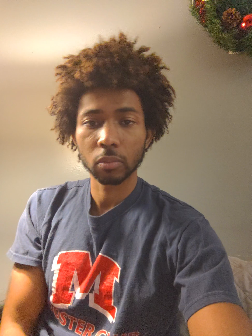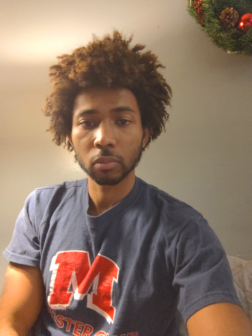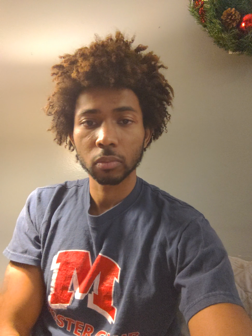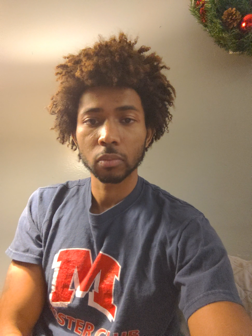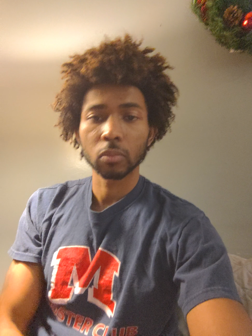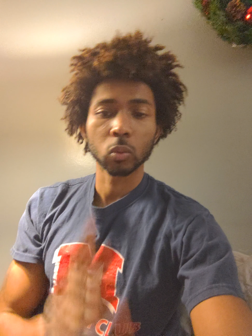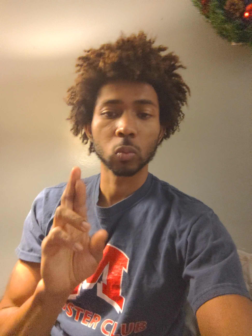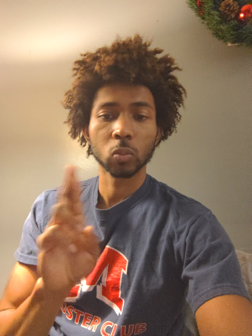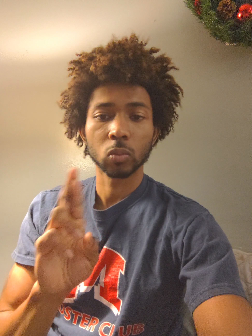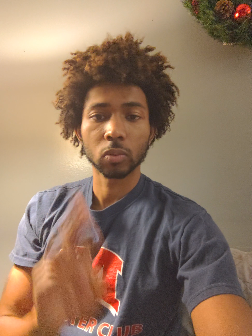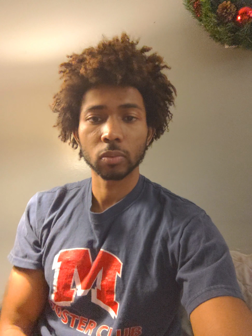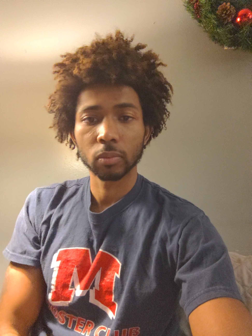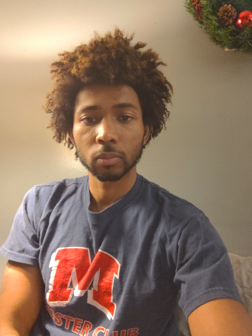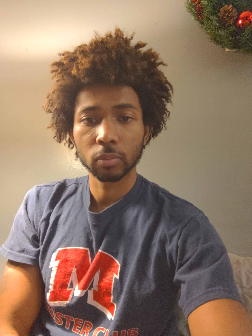refrigerator